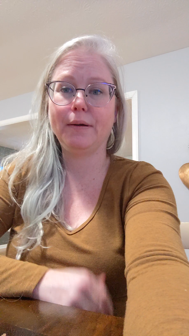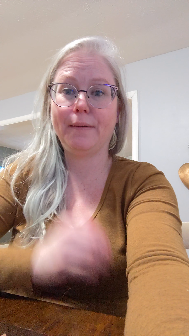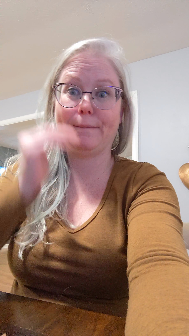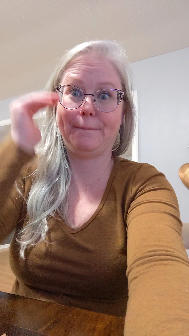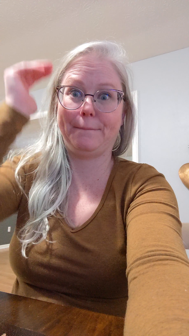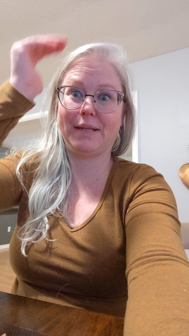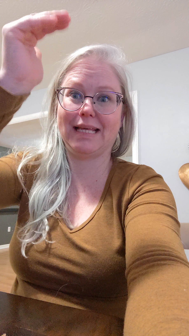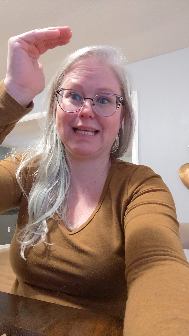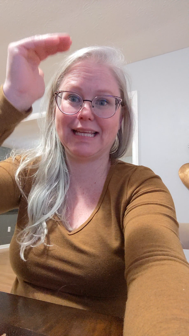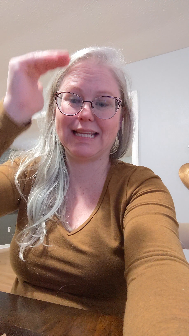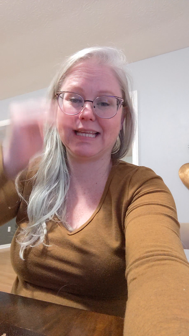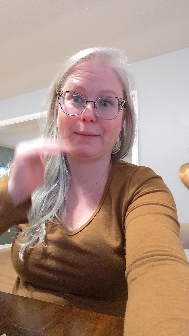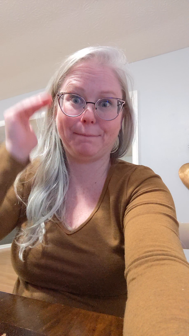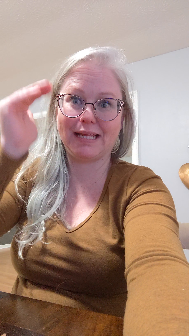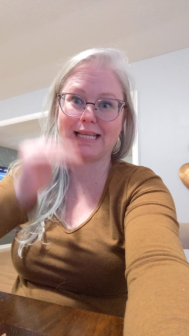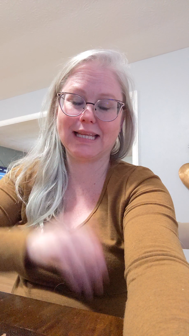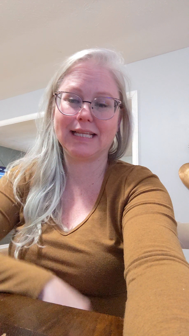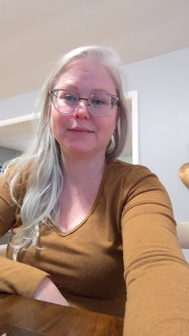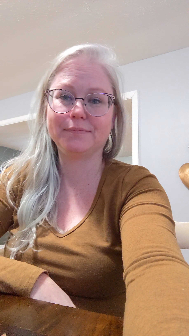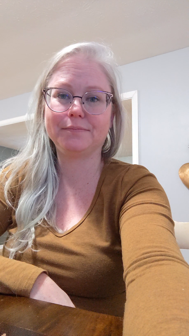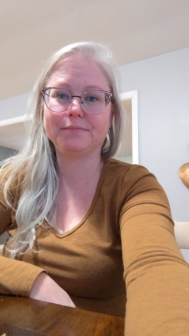big